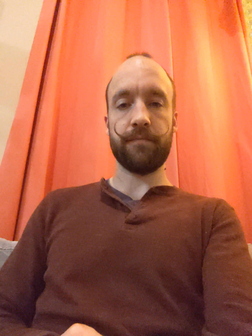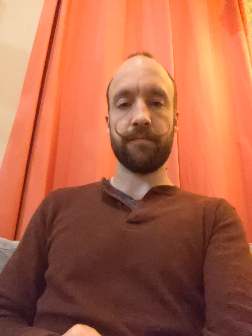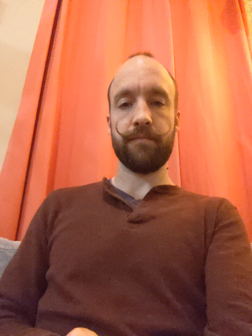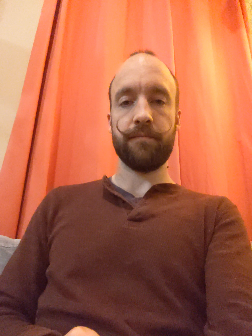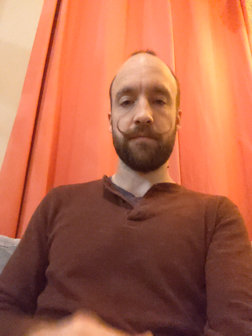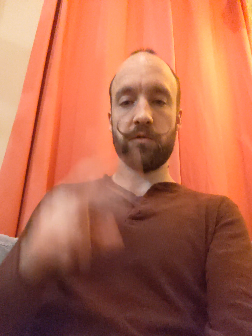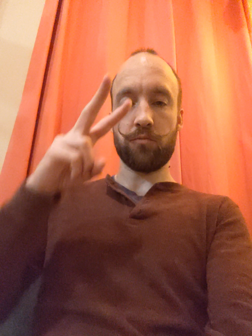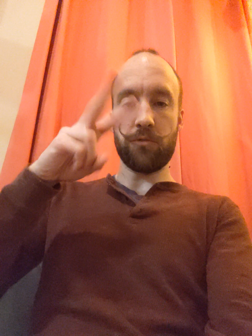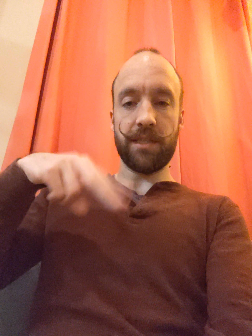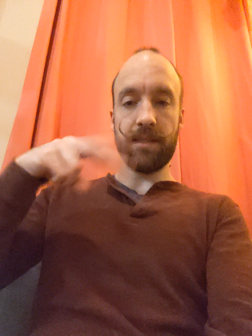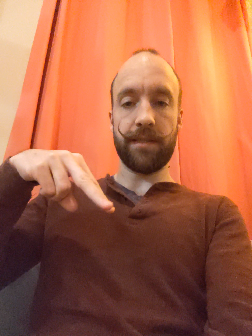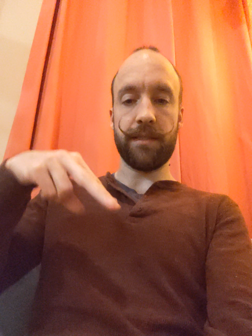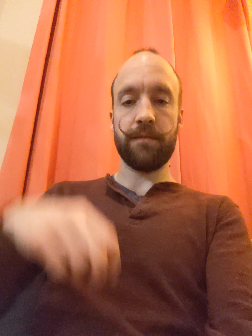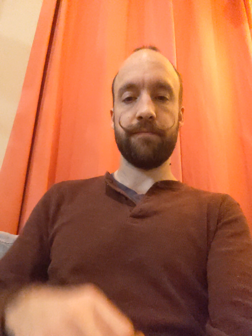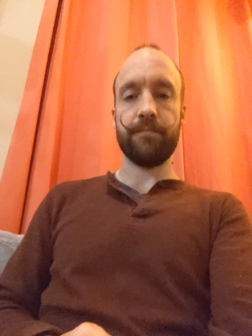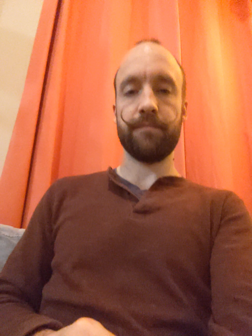read